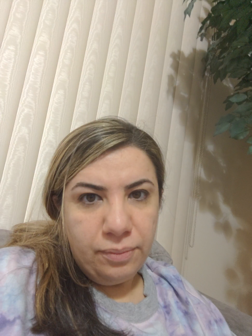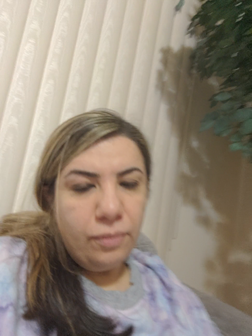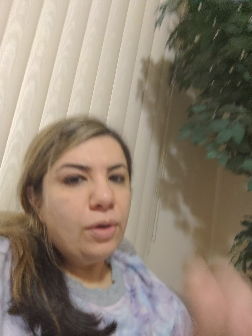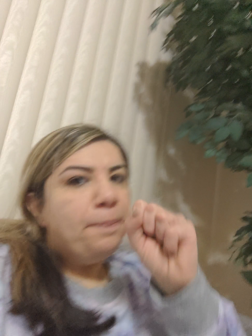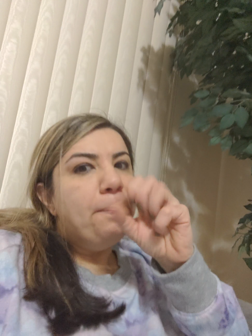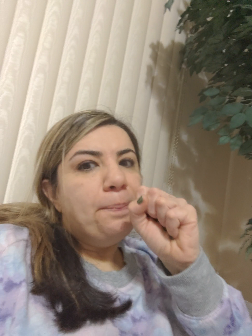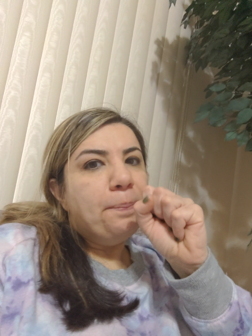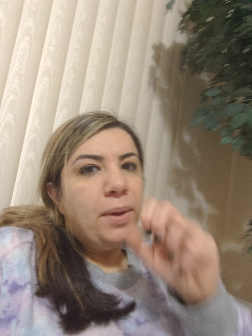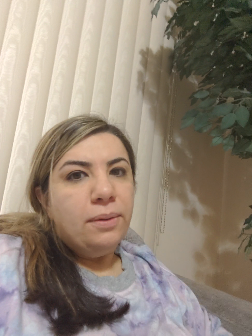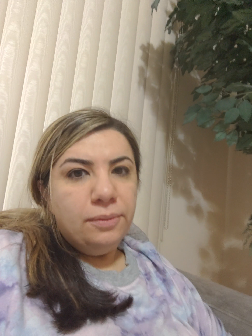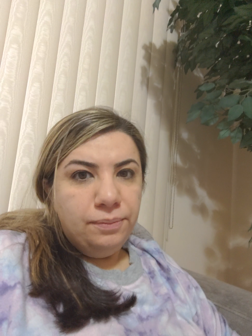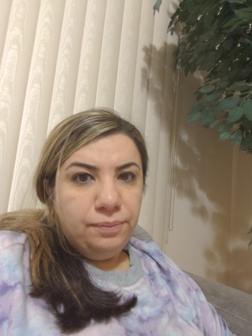orange